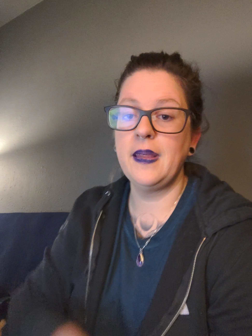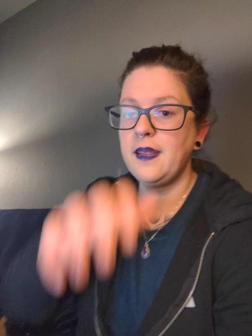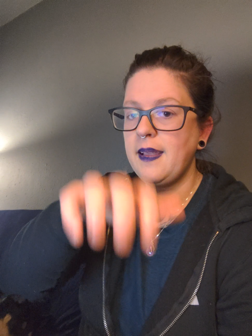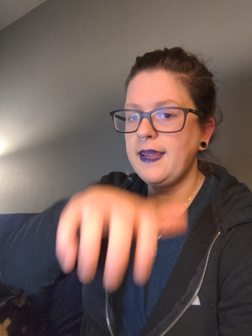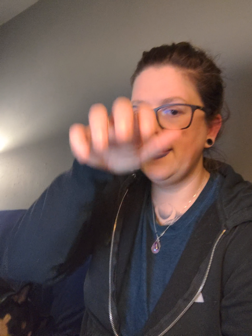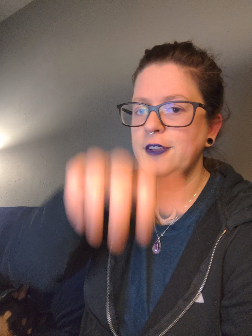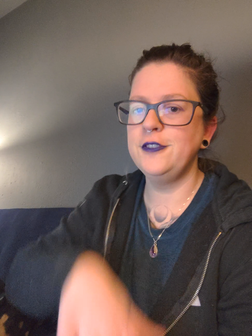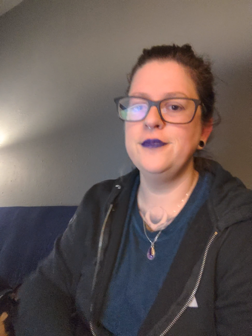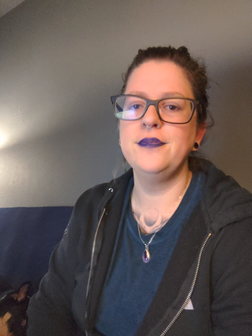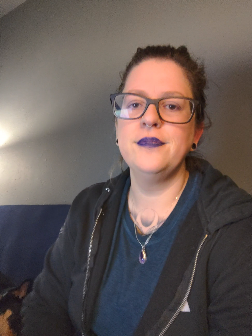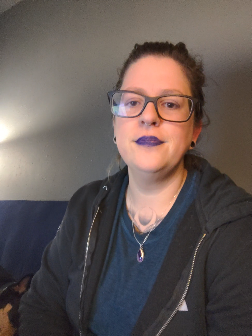alligator